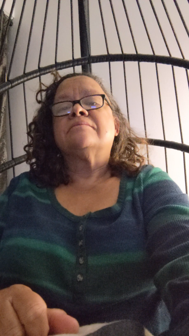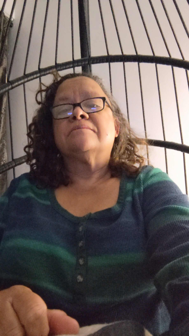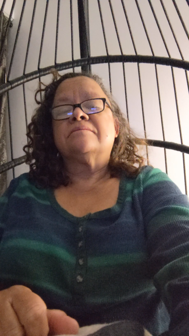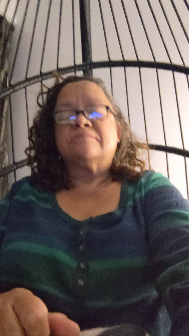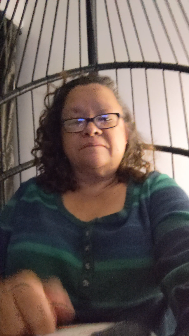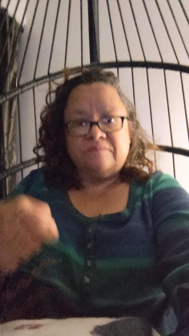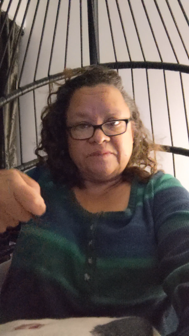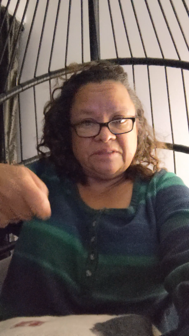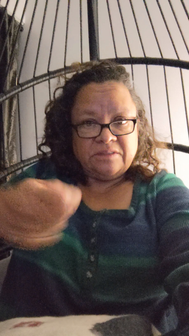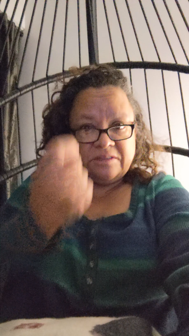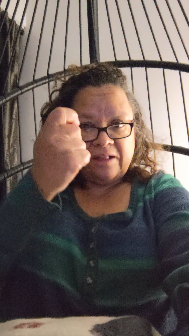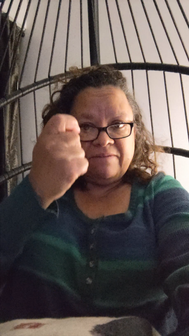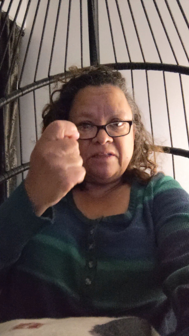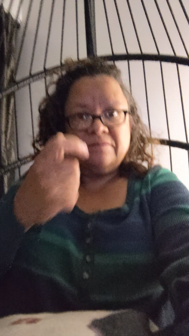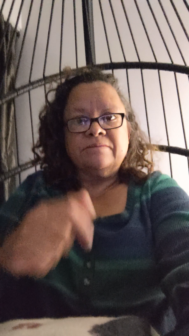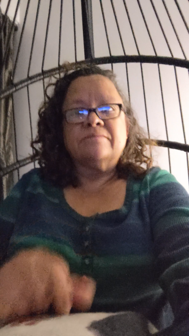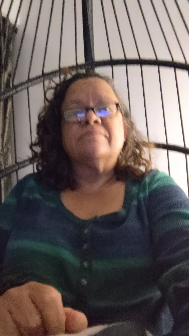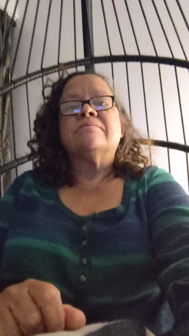shovel